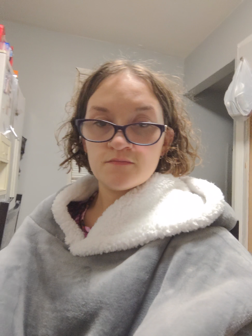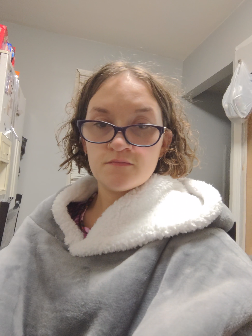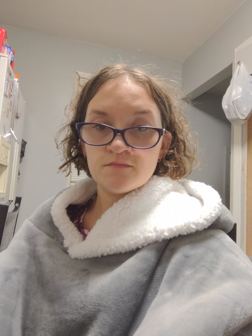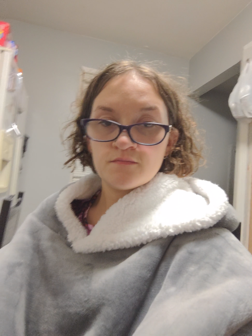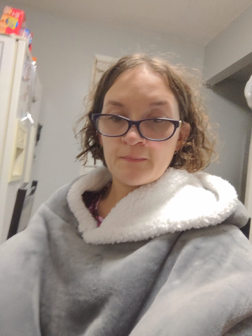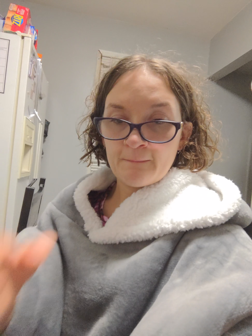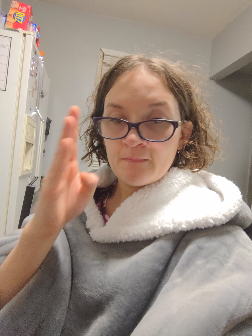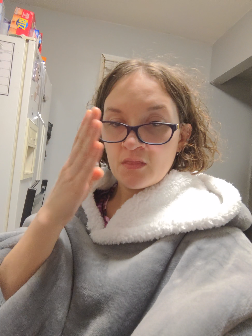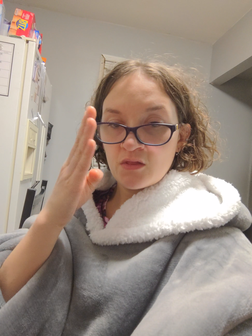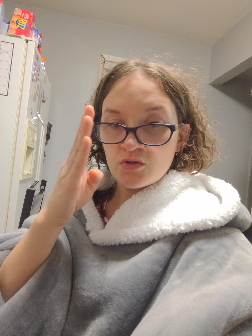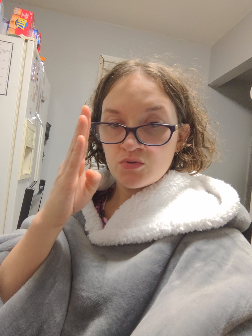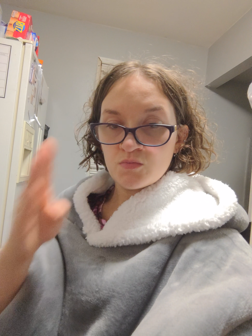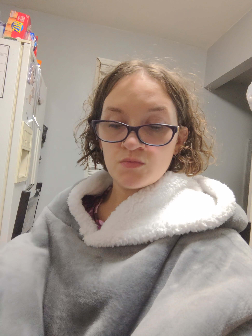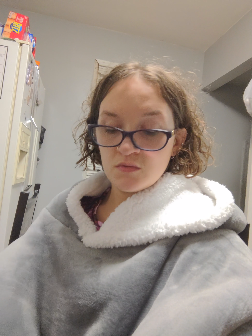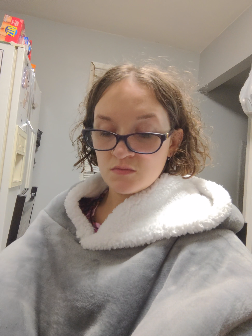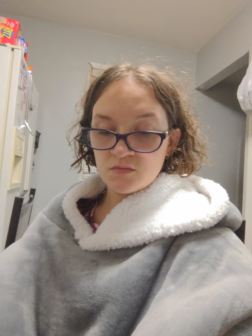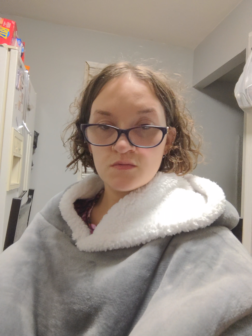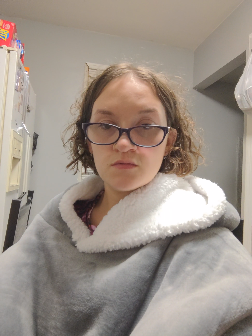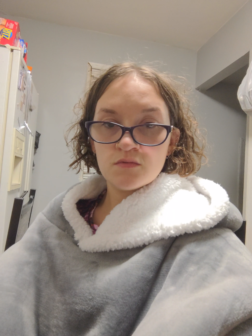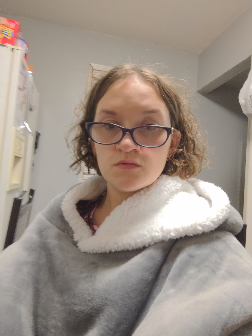blue